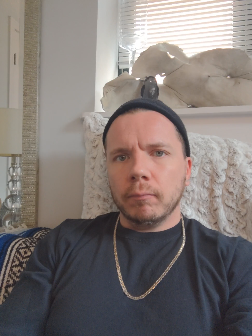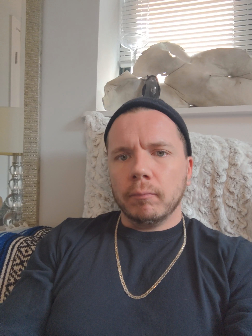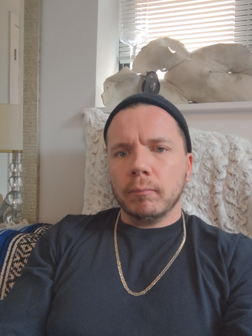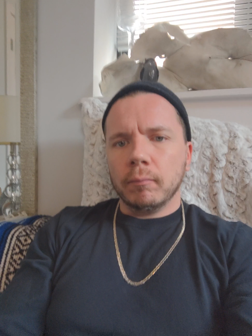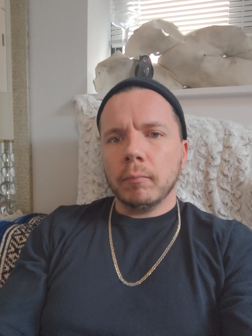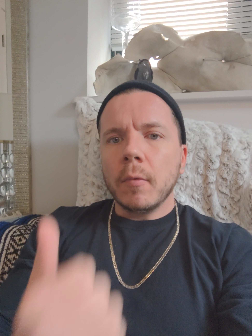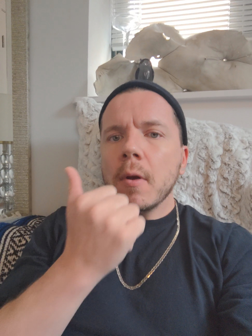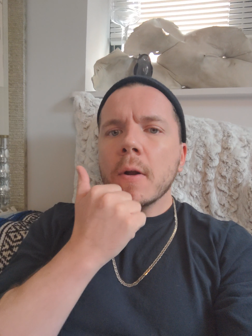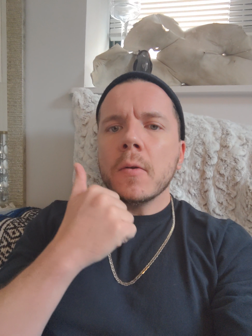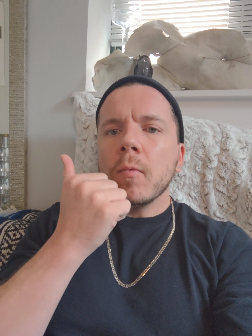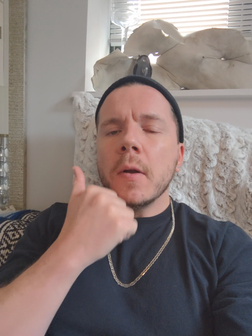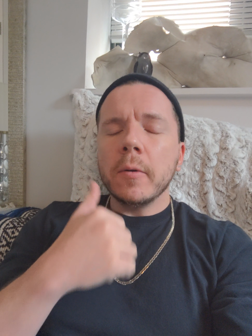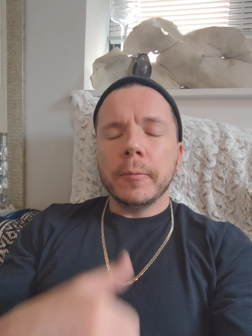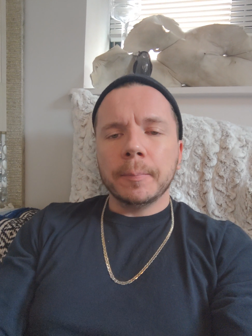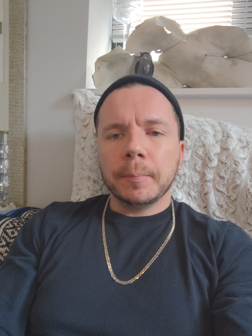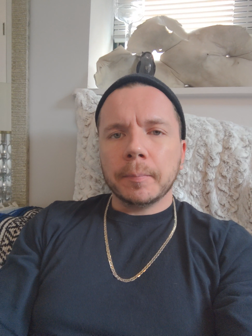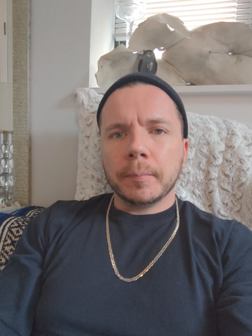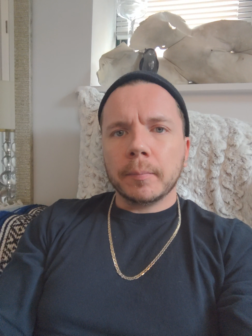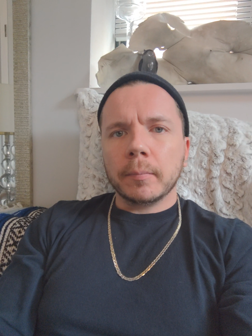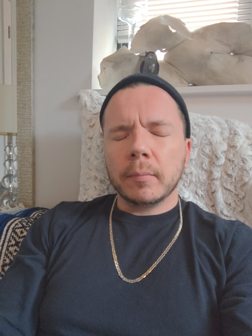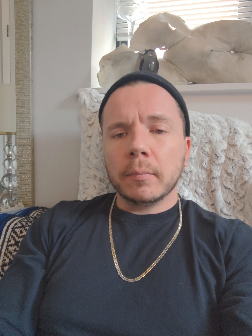underwear